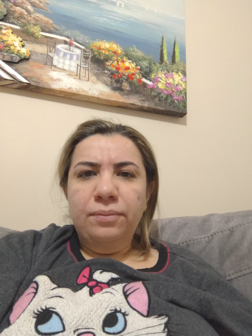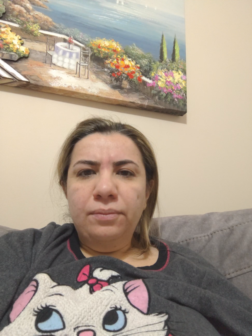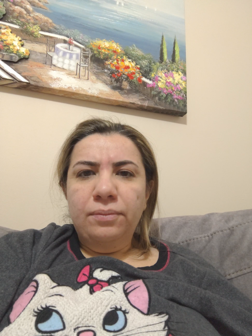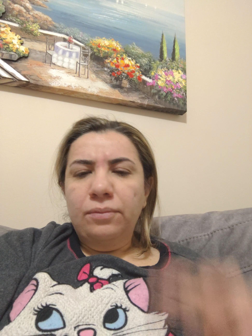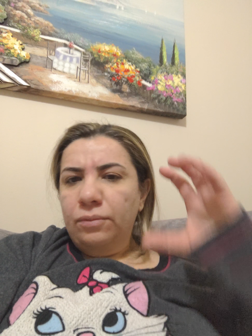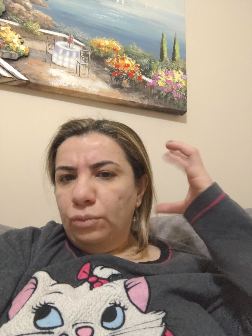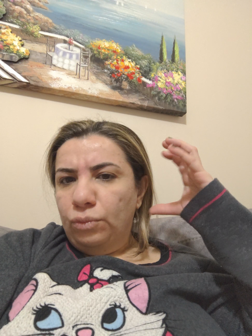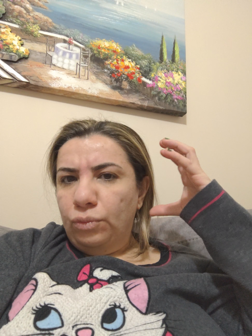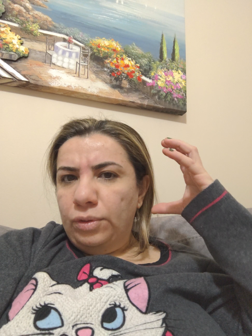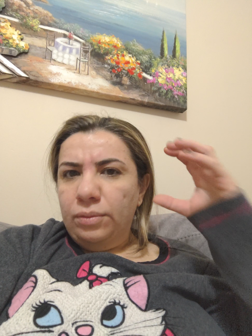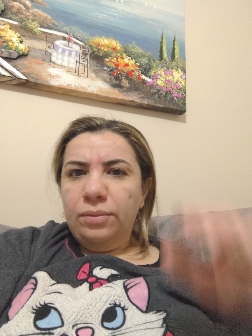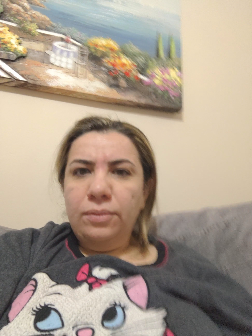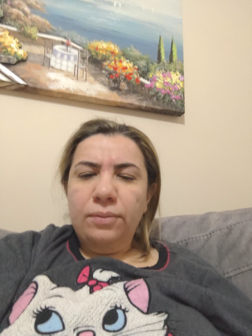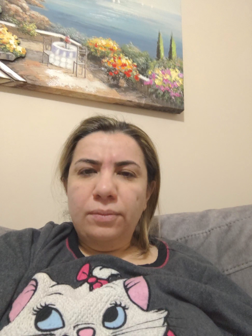radio